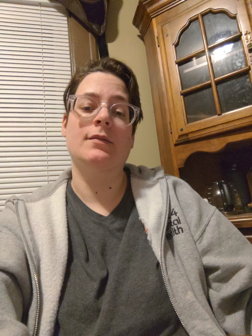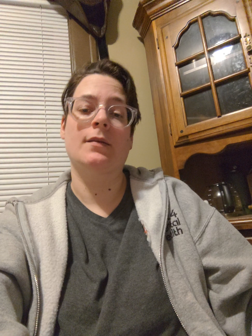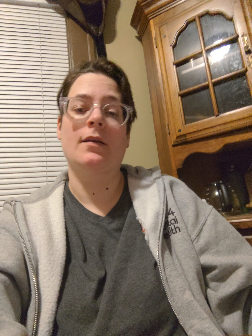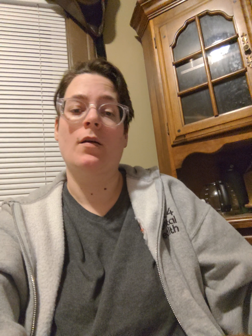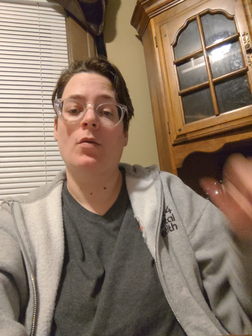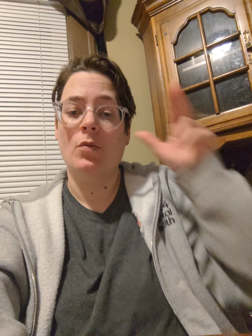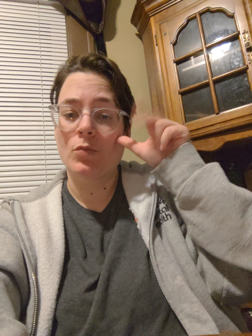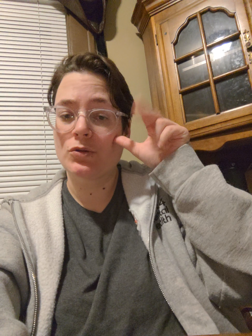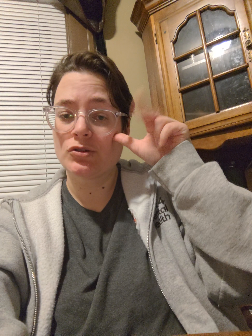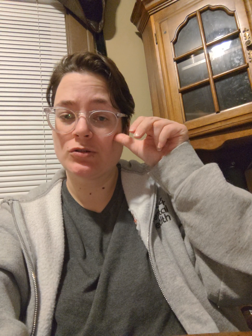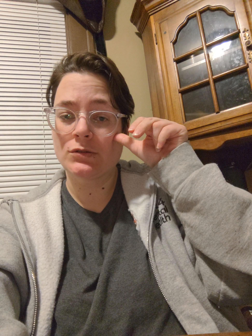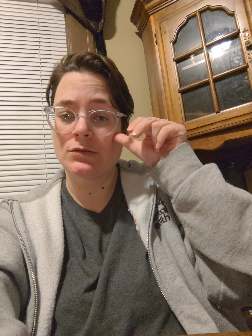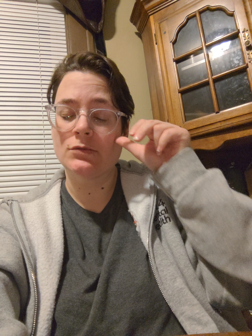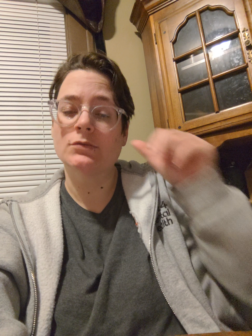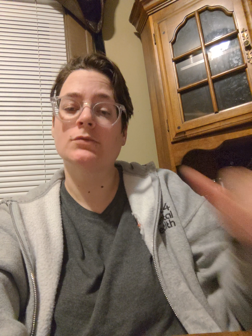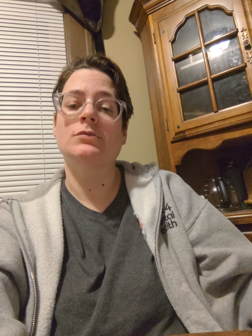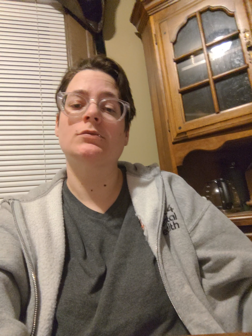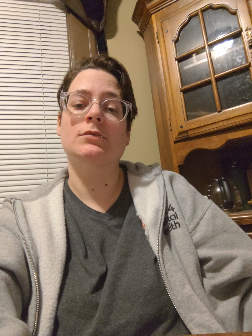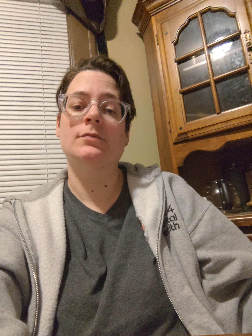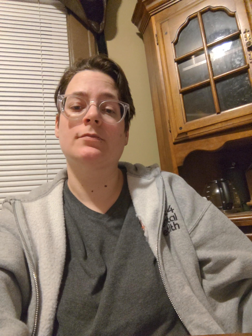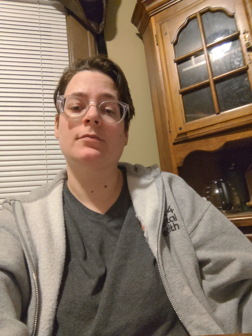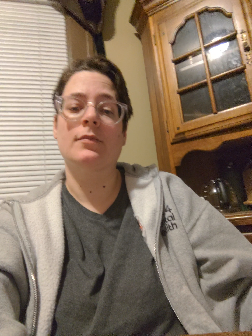horse